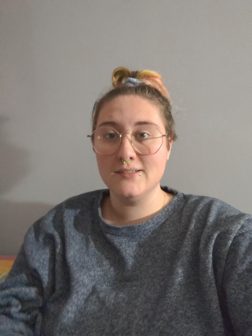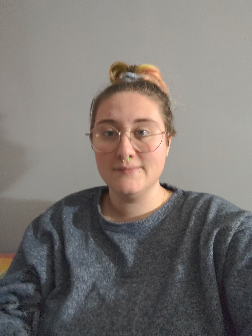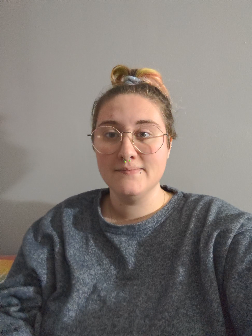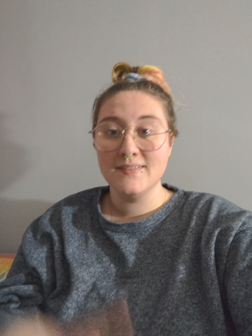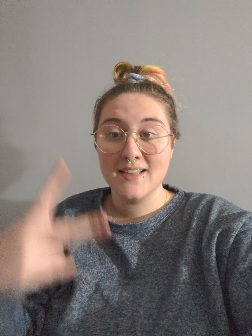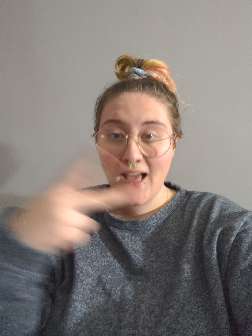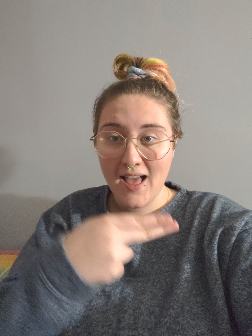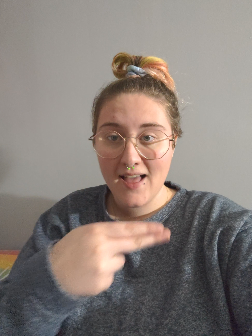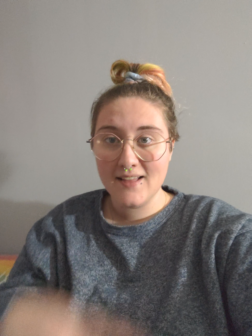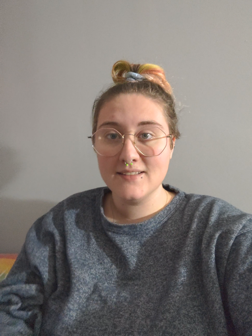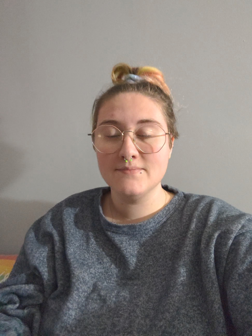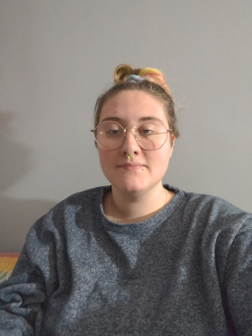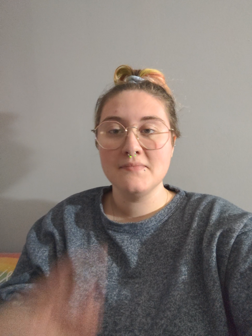cut